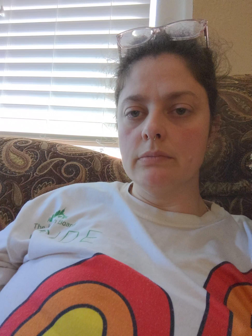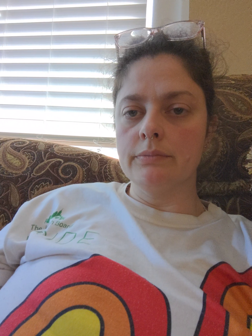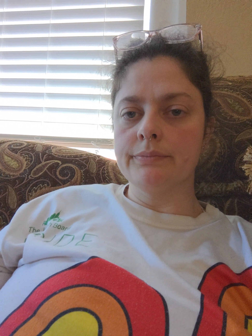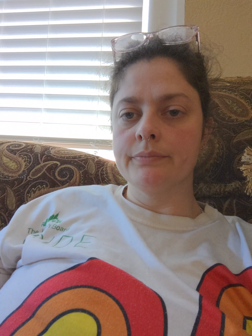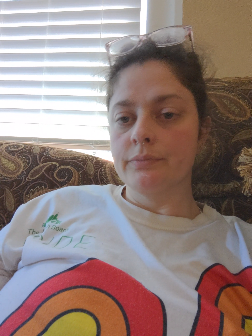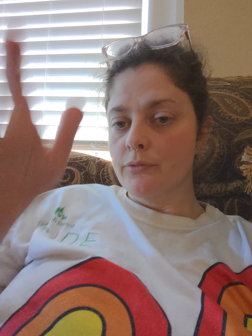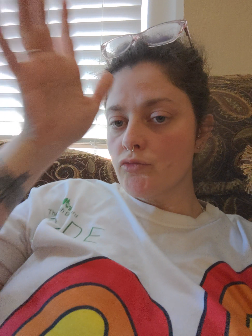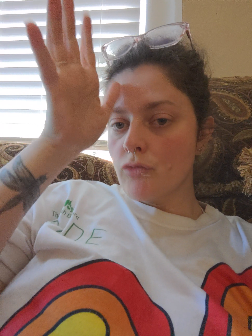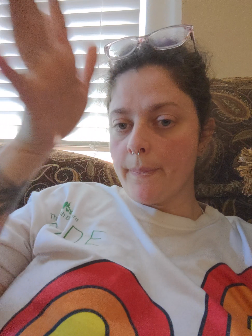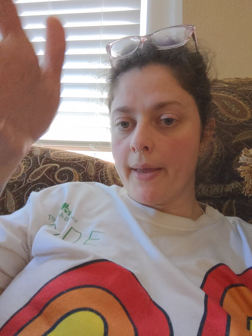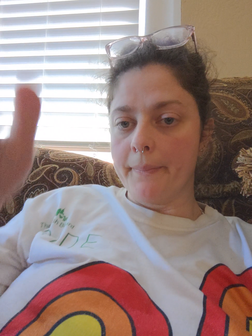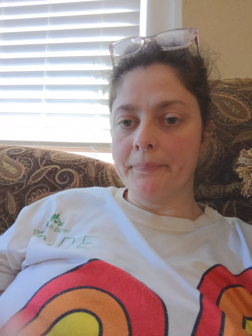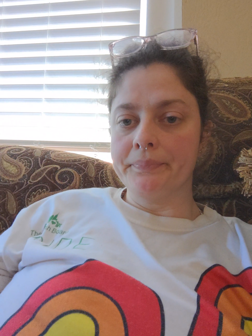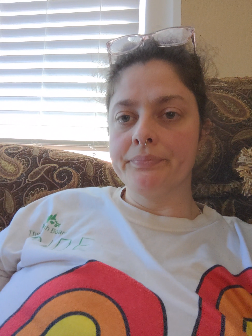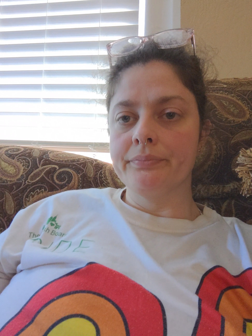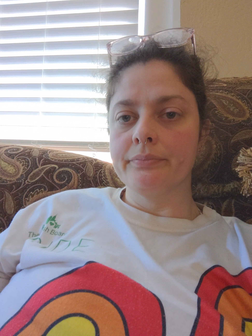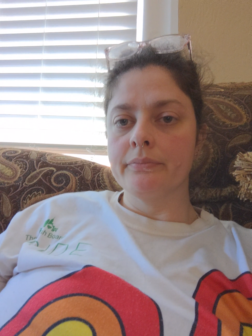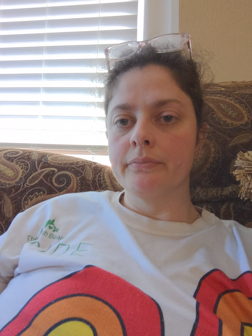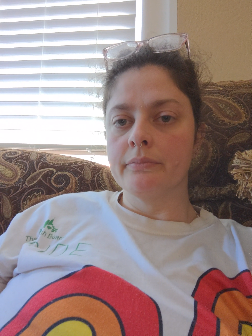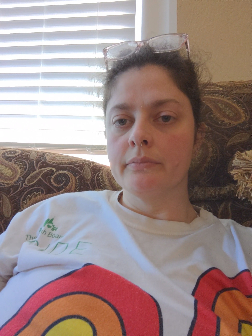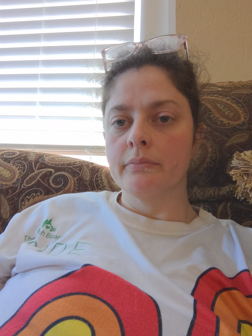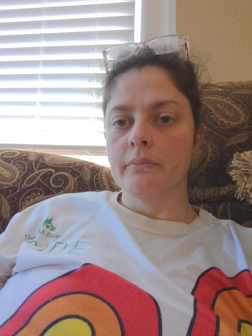grandpa